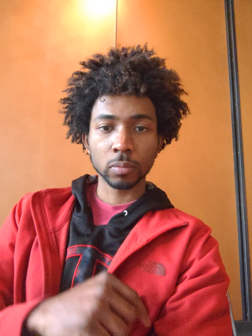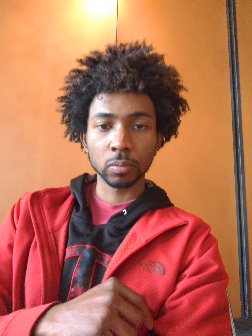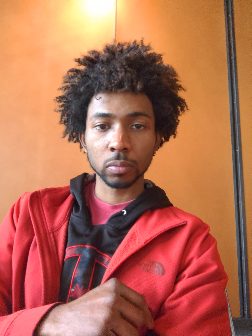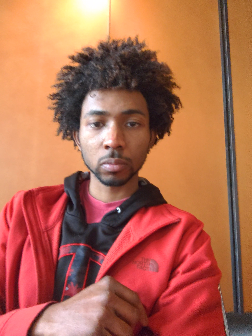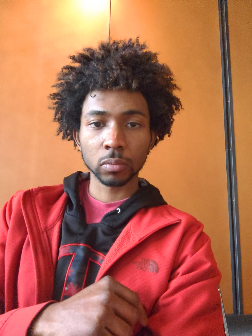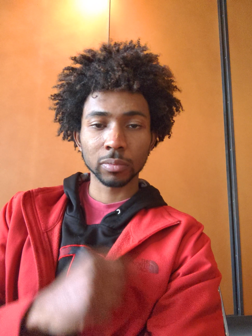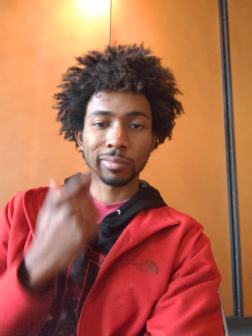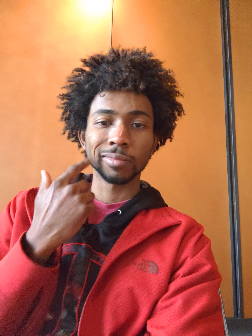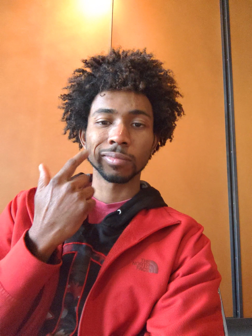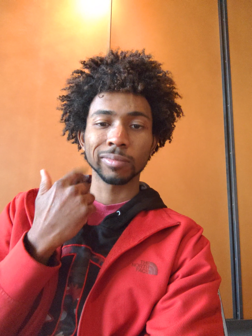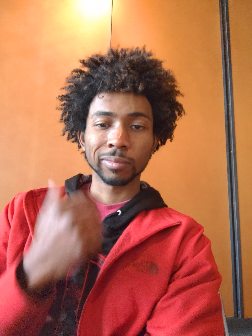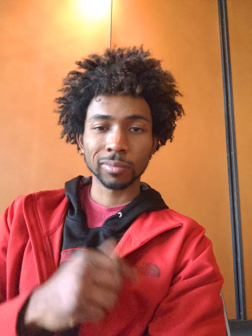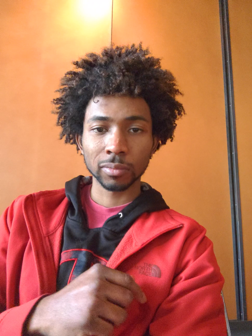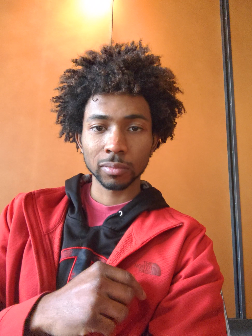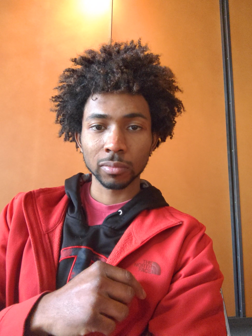cheek